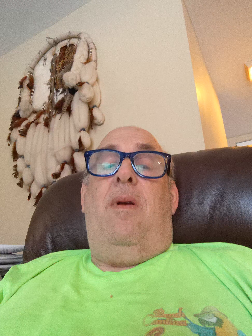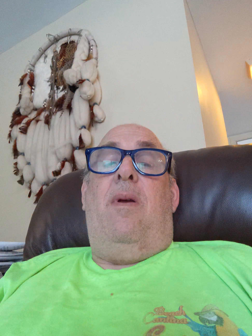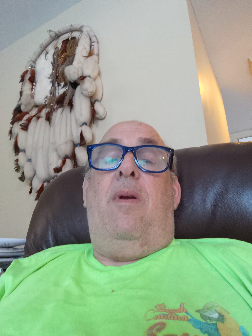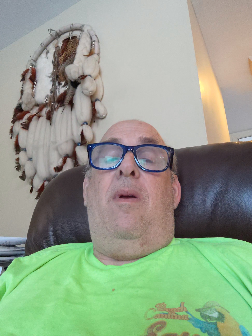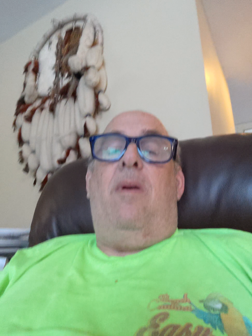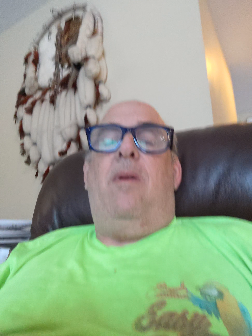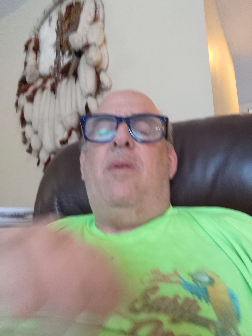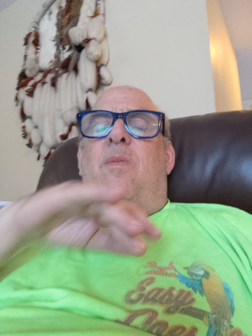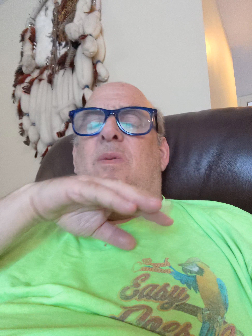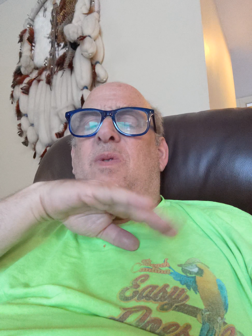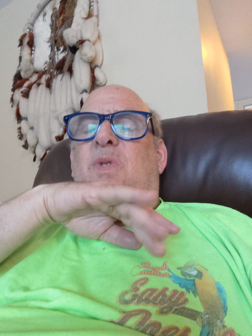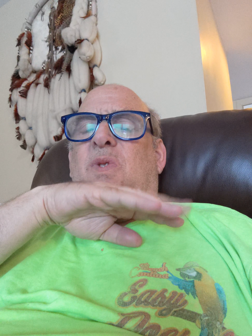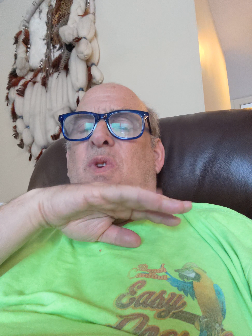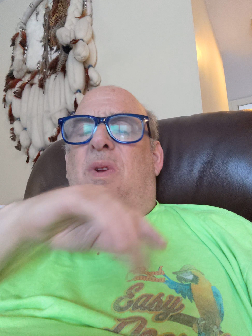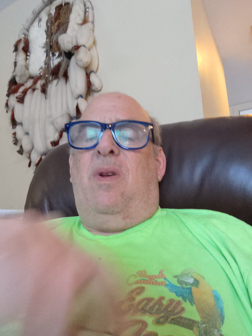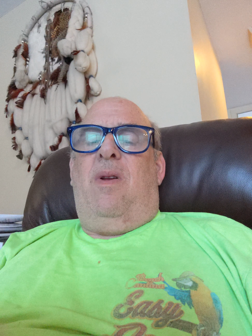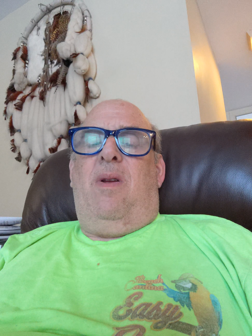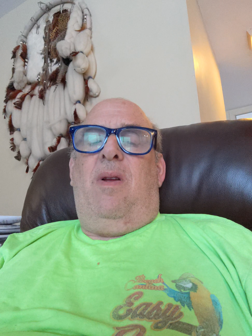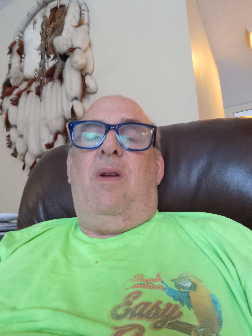dirty